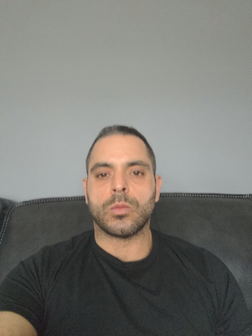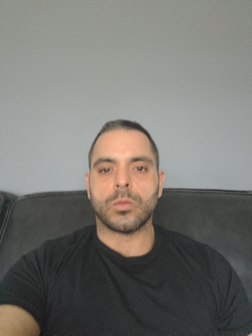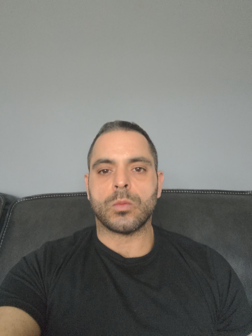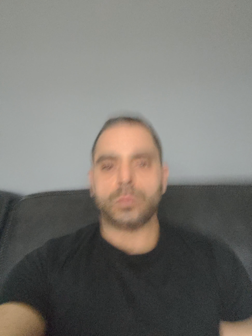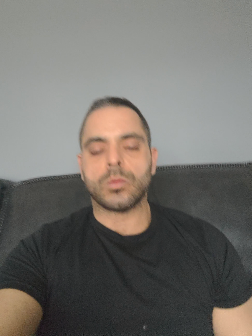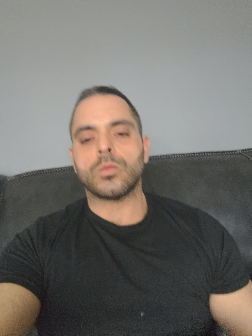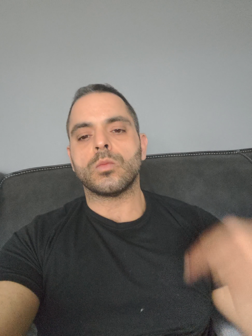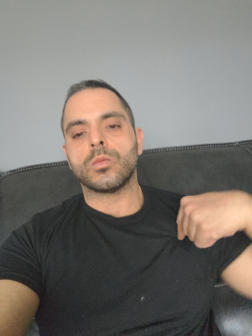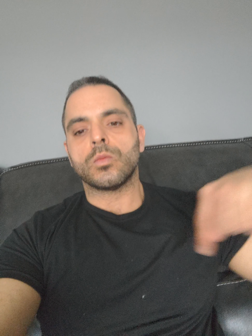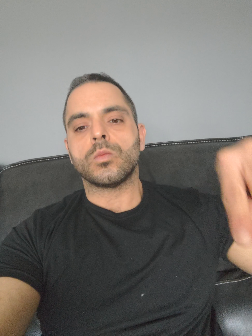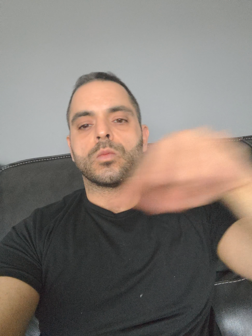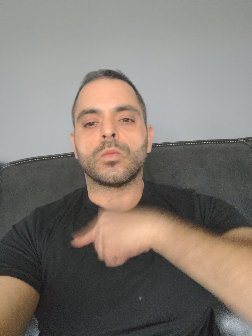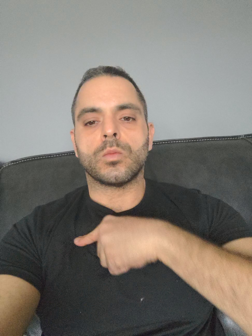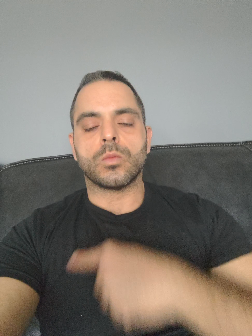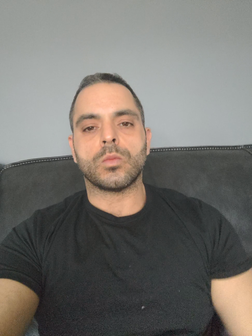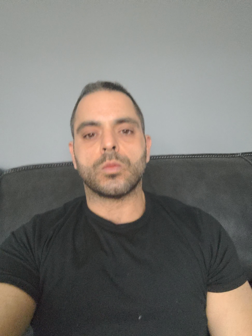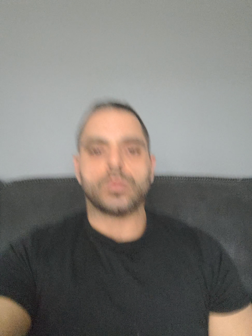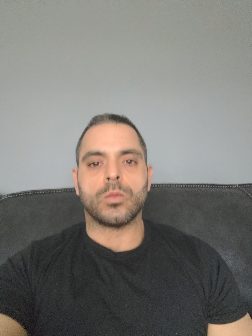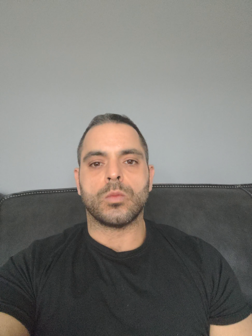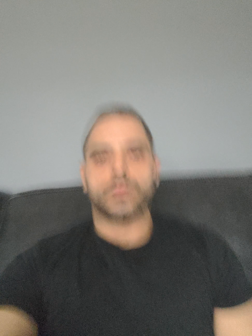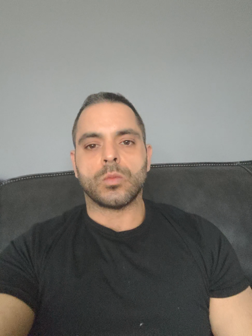we